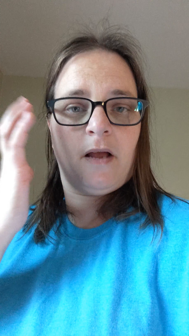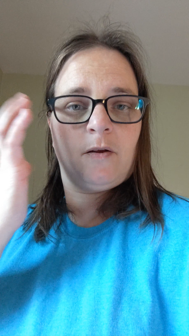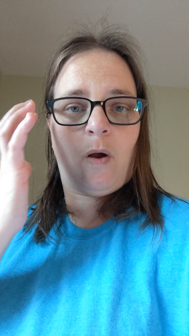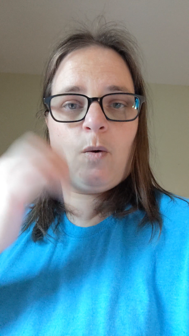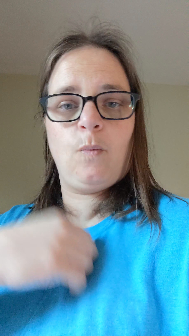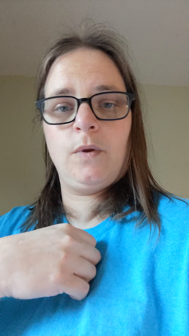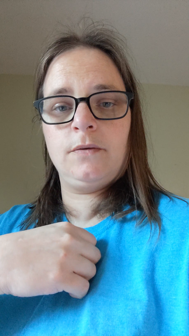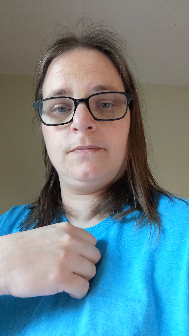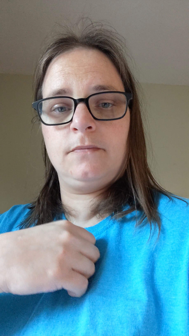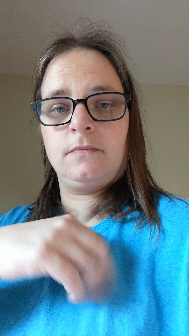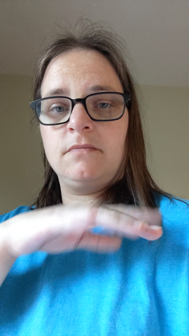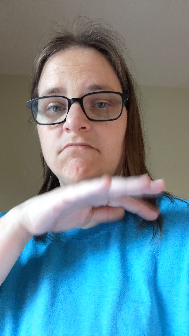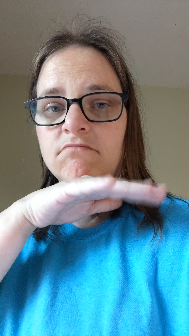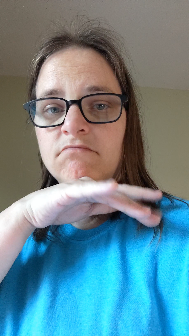naughty